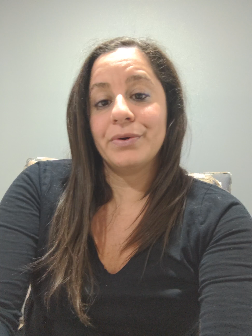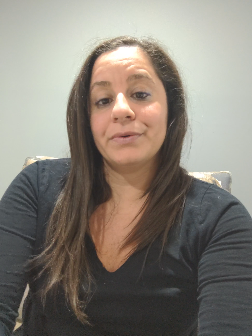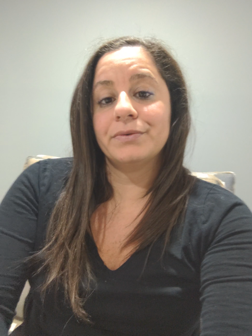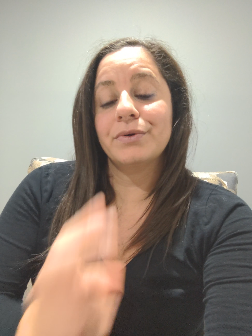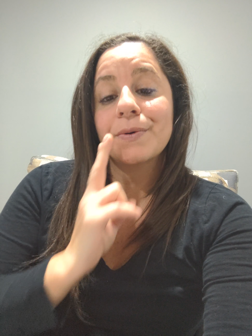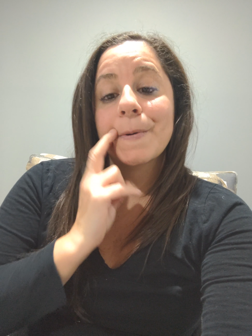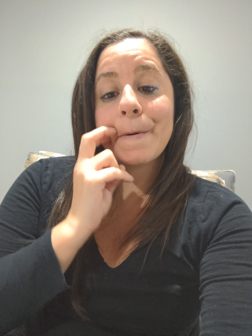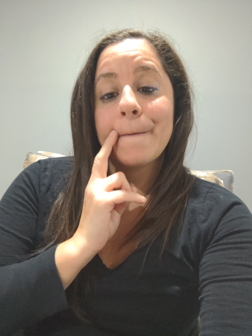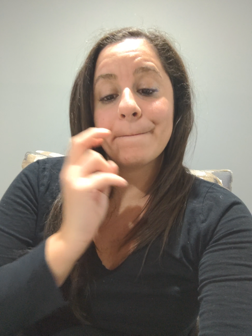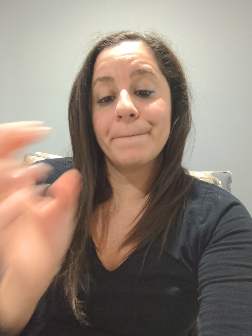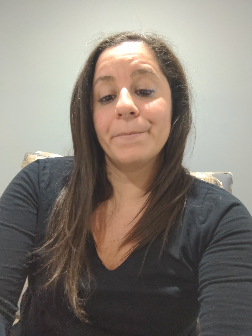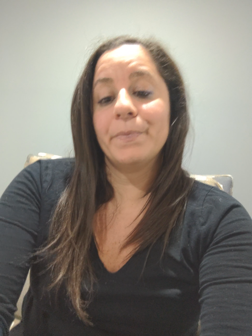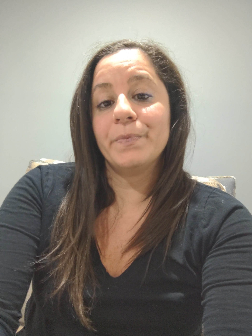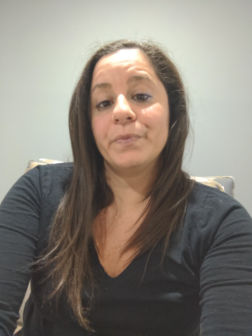gum